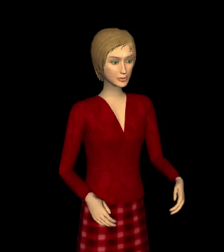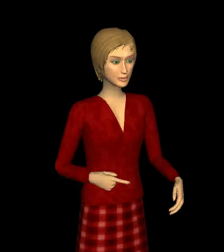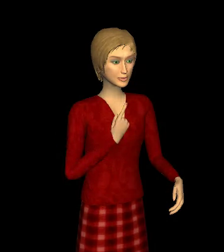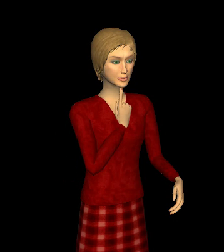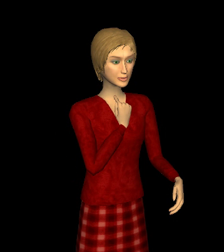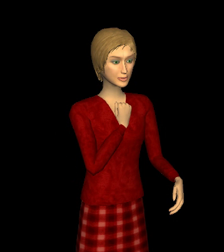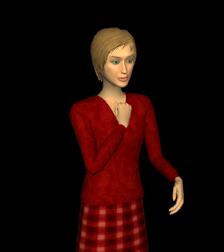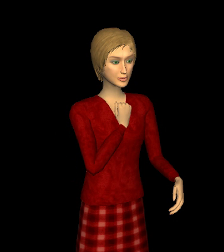يونيو